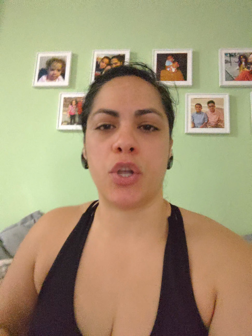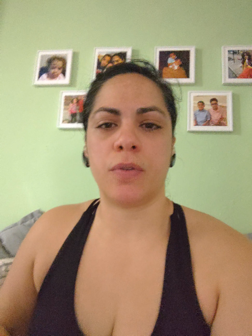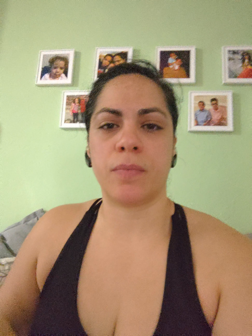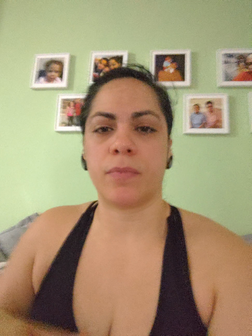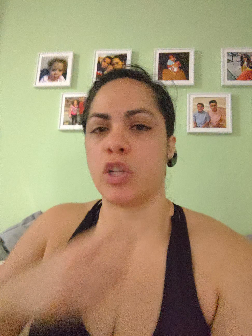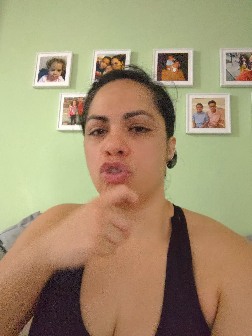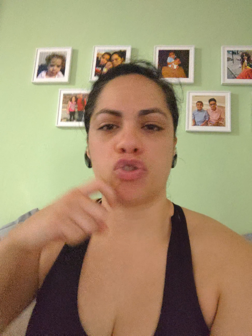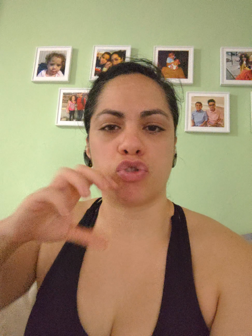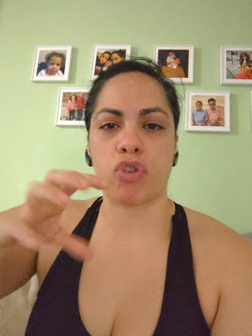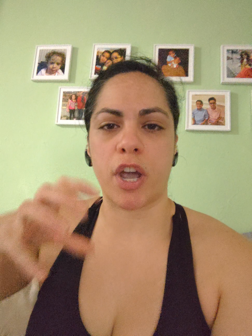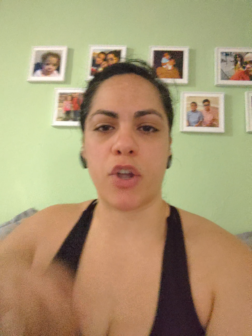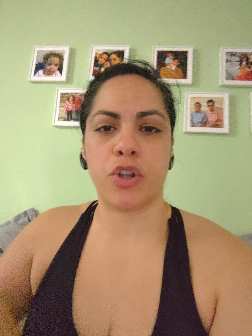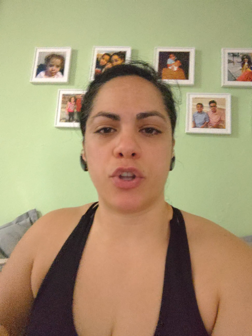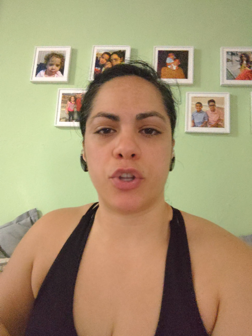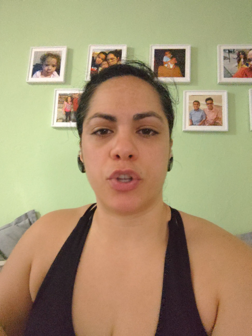dryer